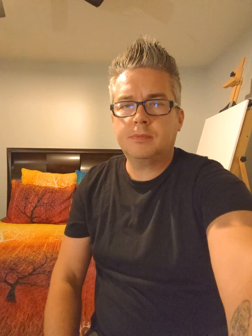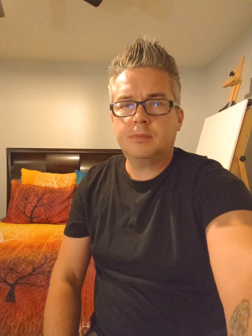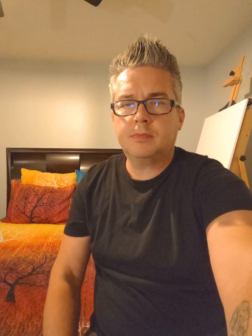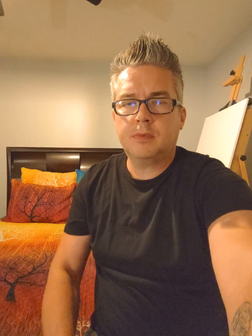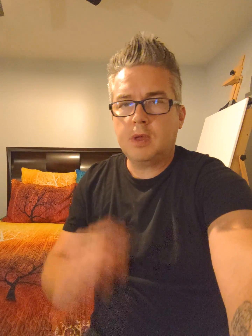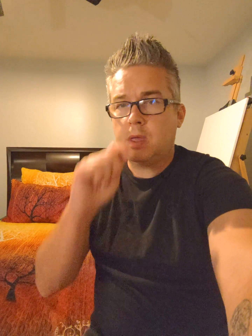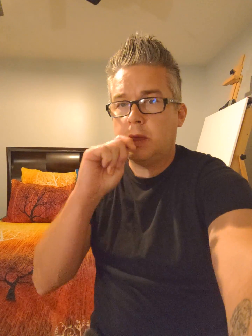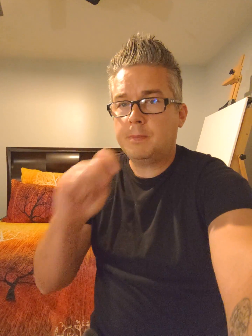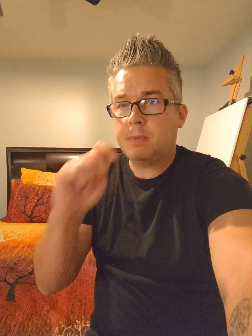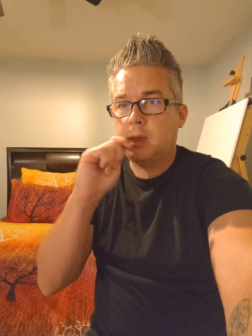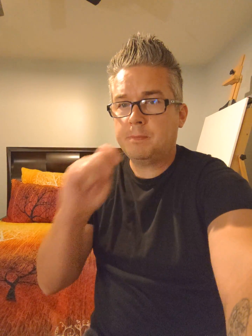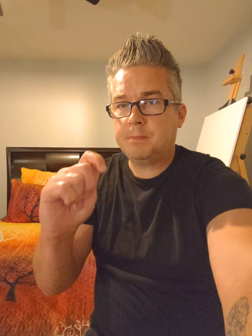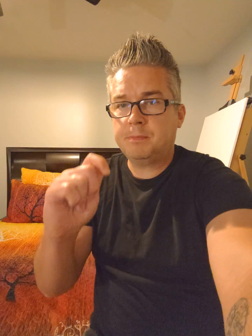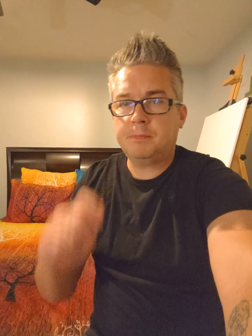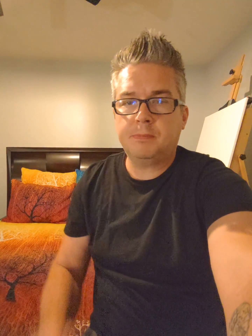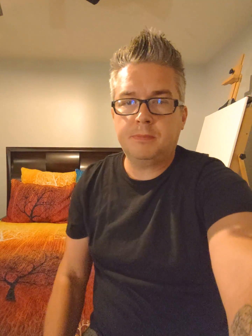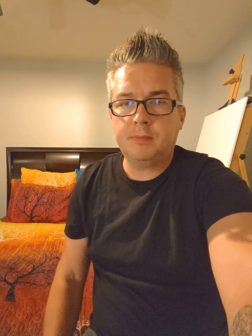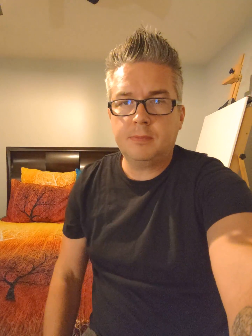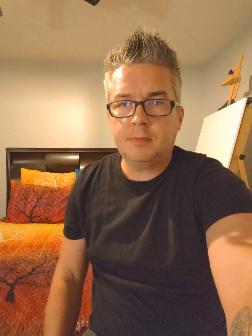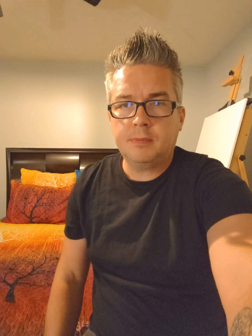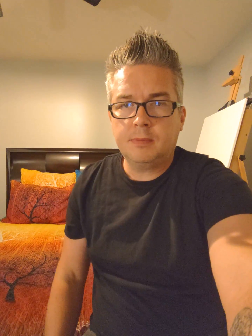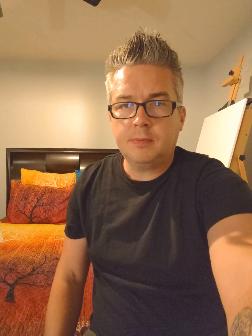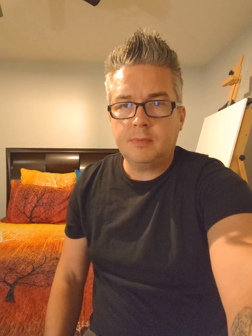popsicle